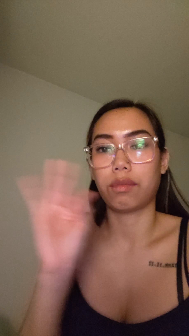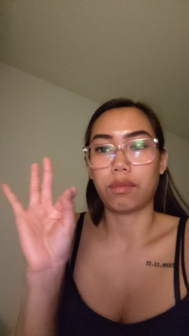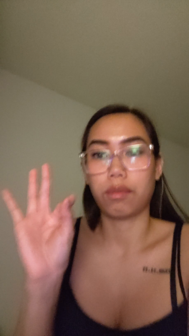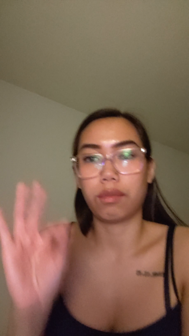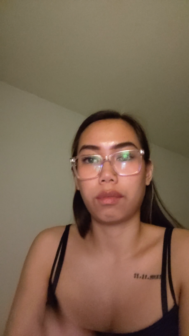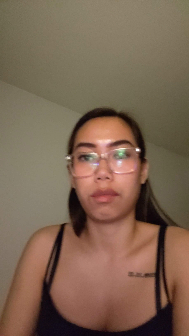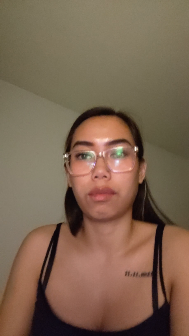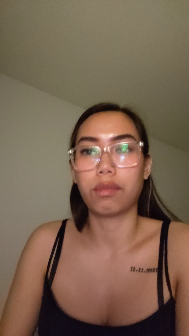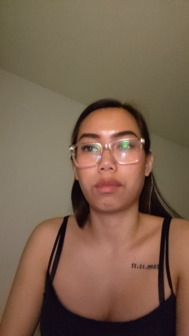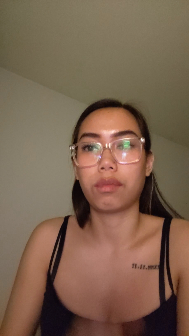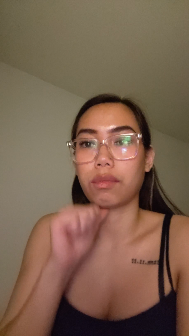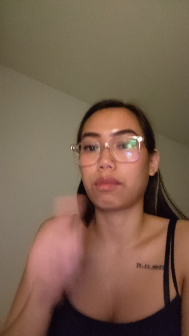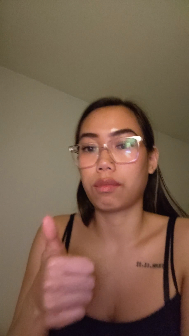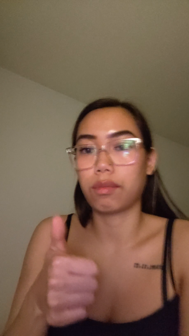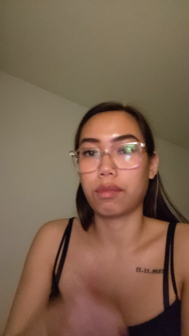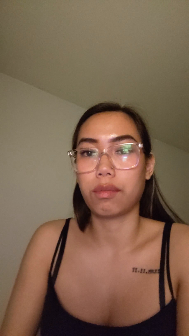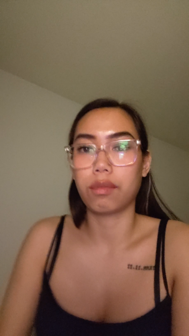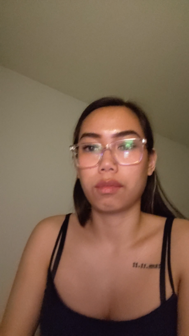don't